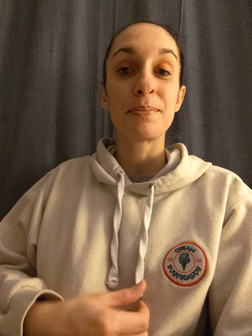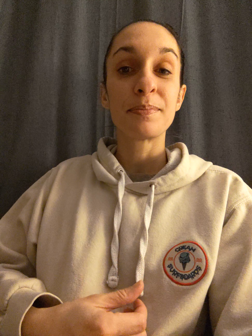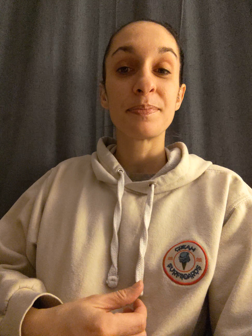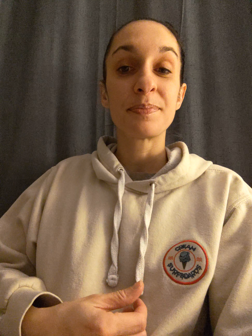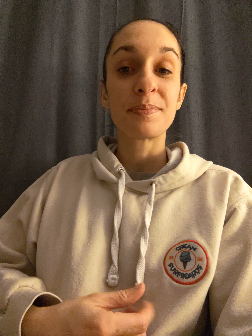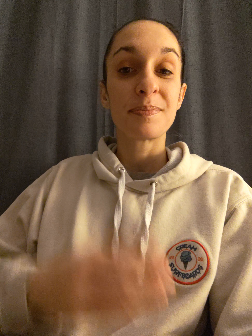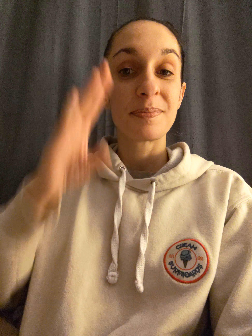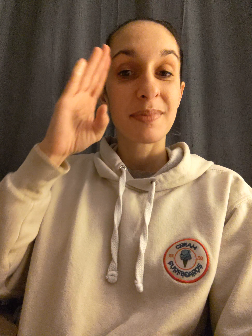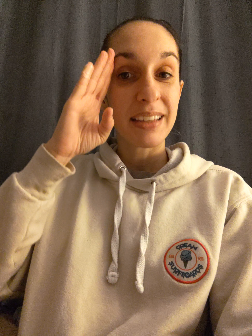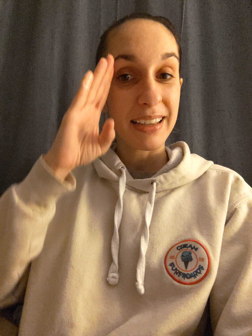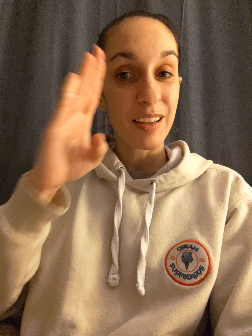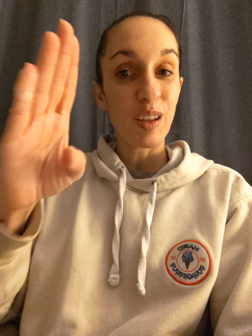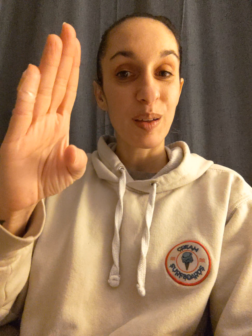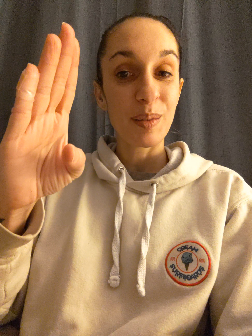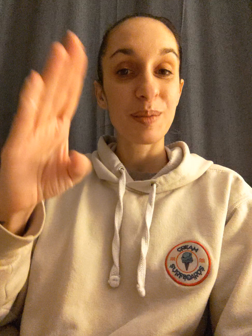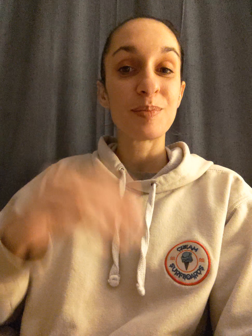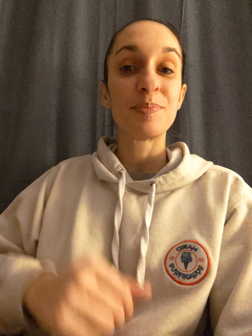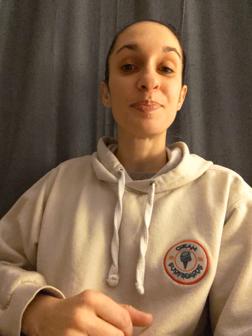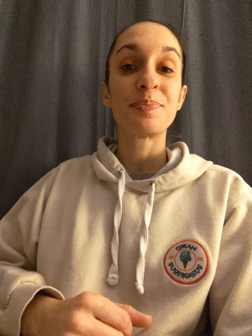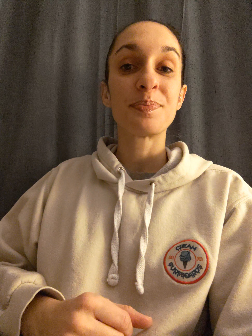hello